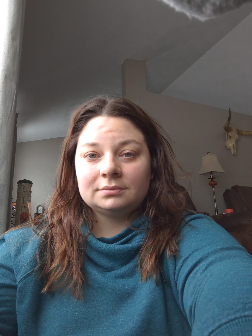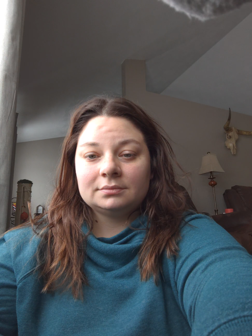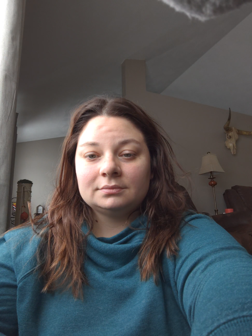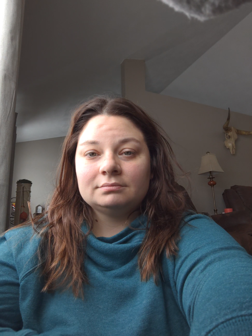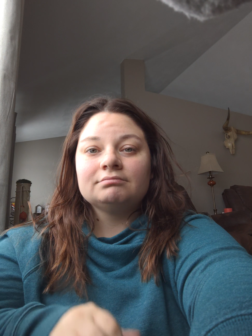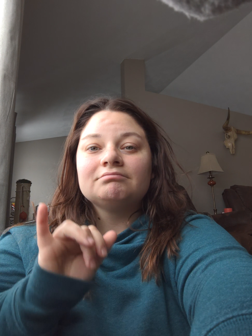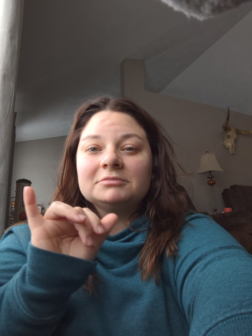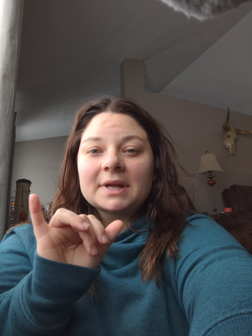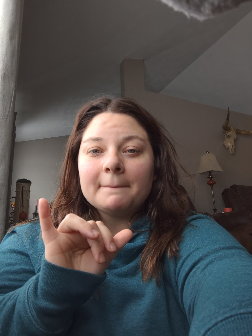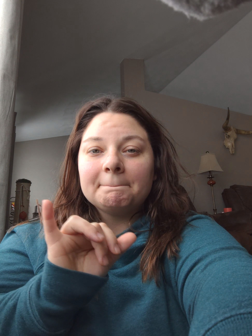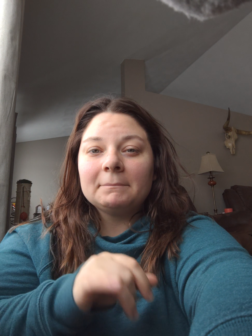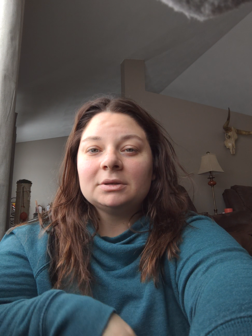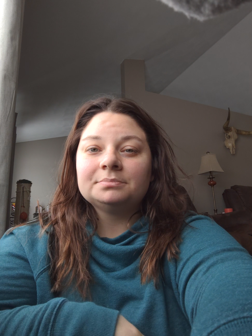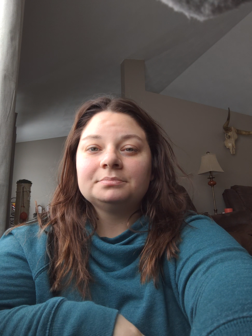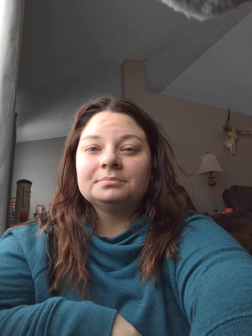same